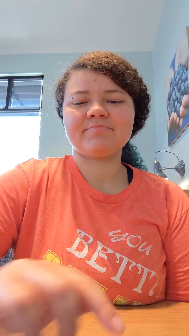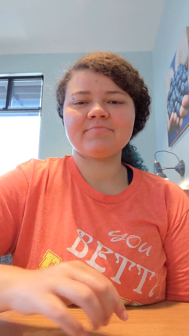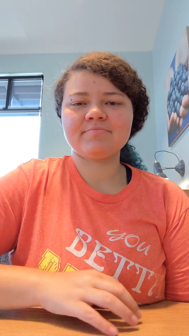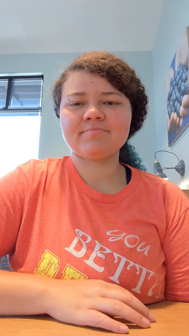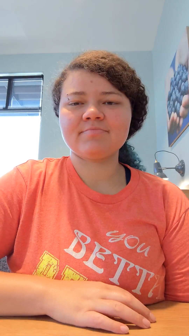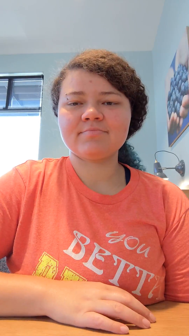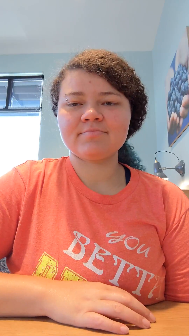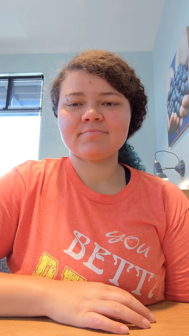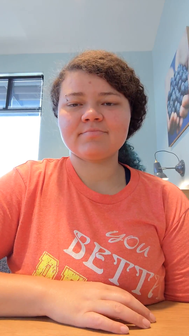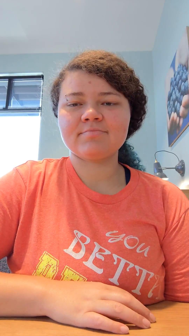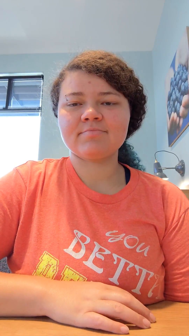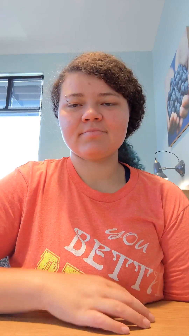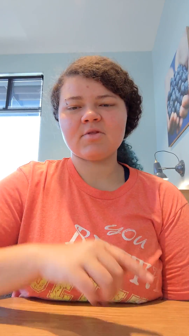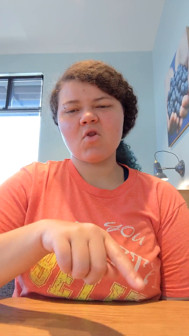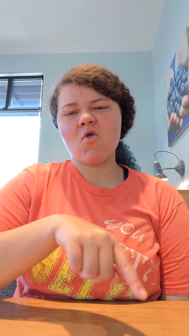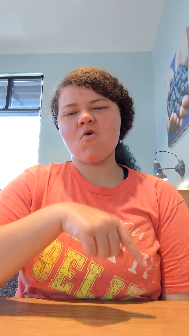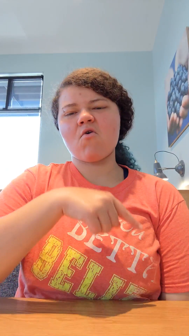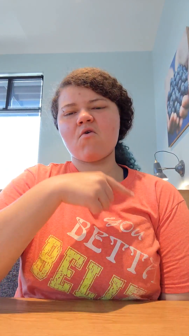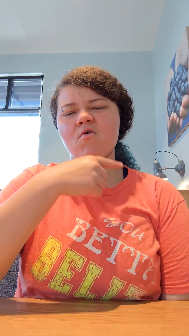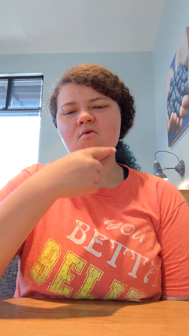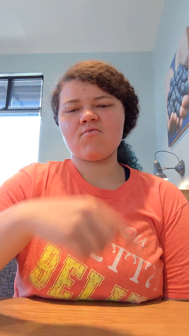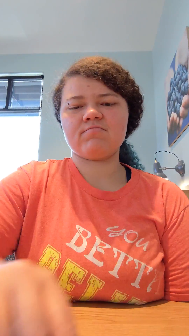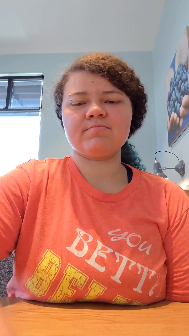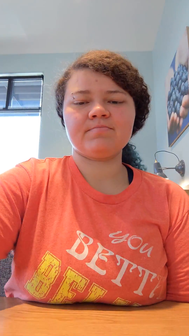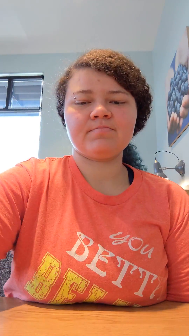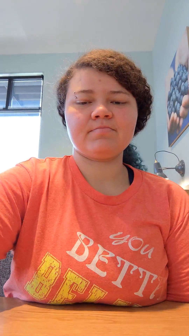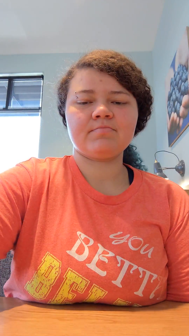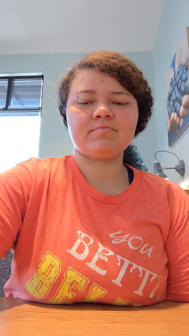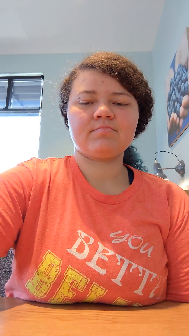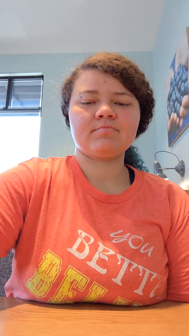long